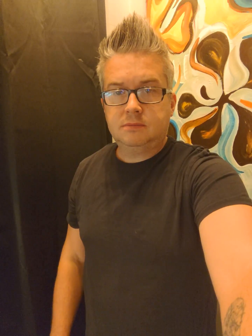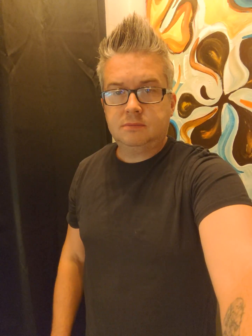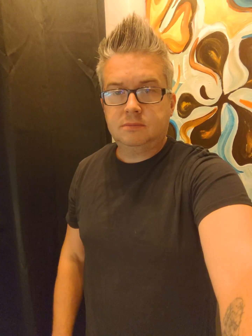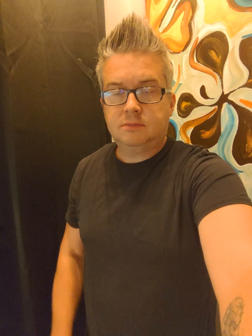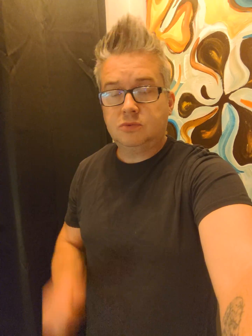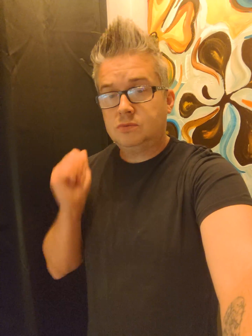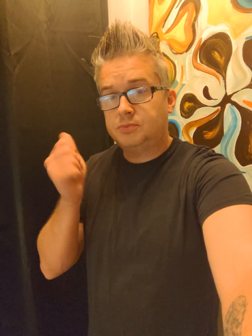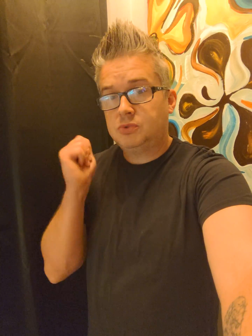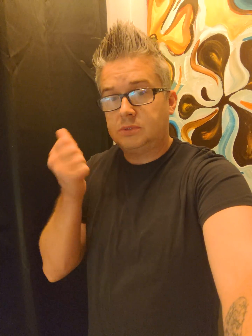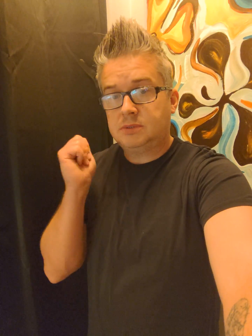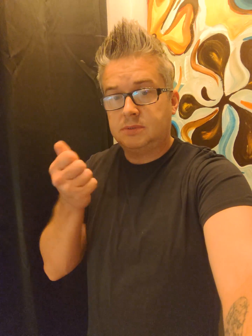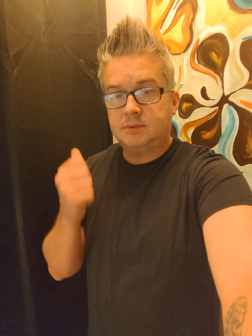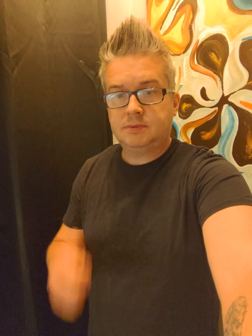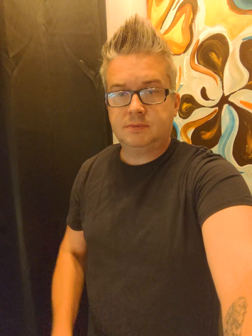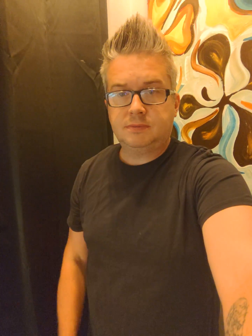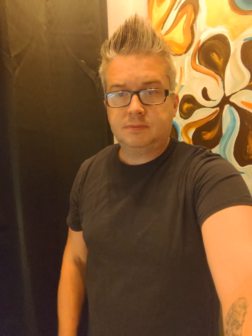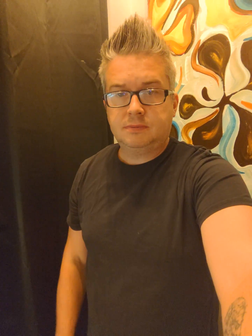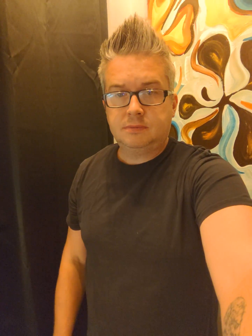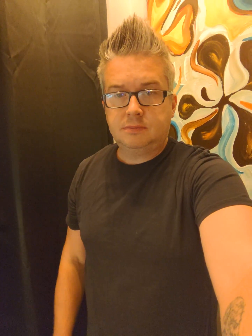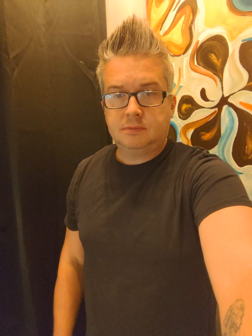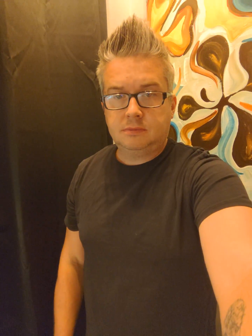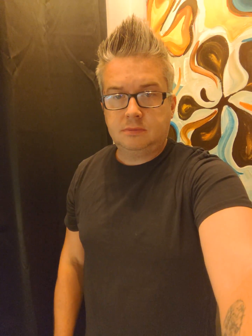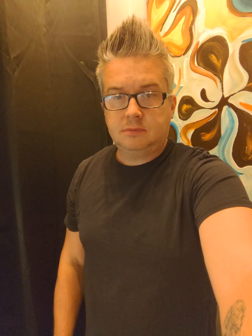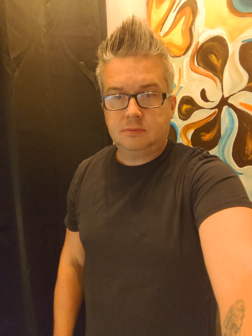bat